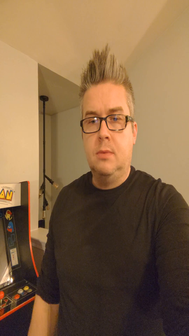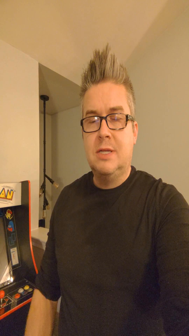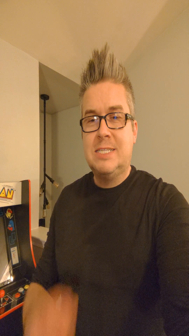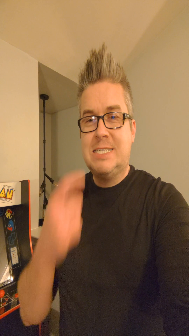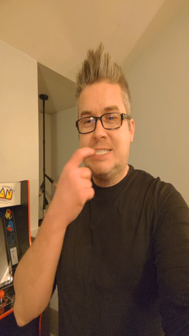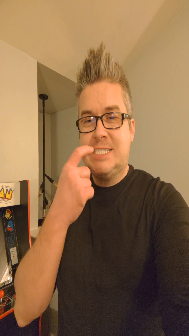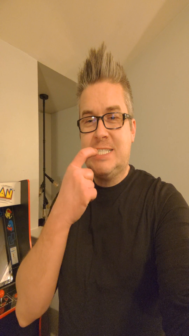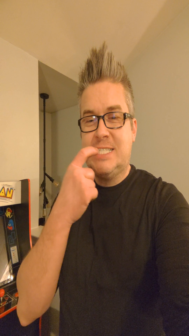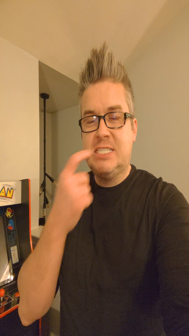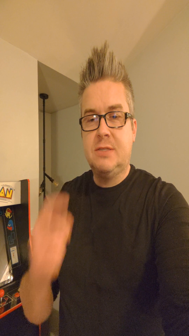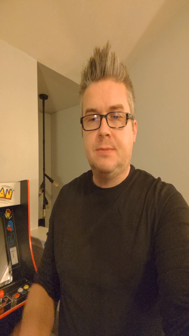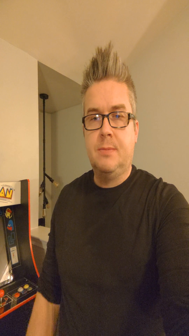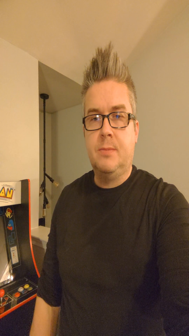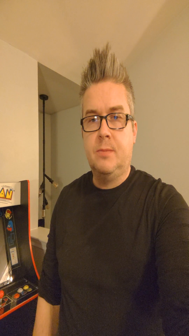window